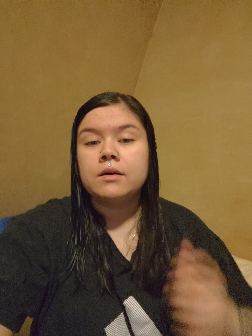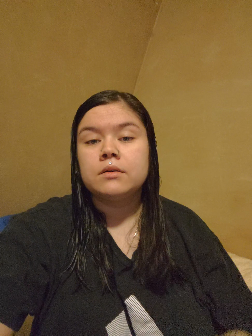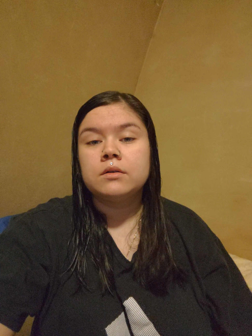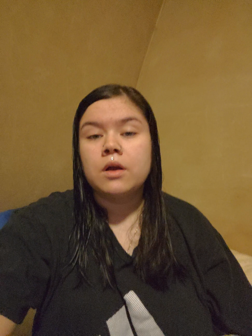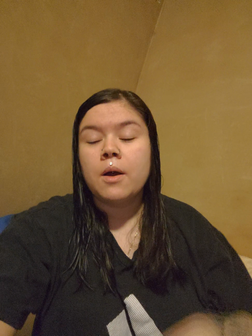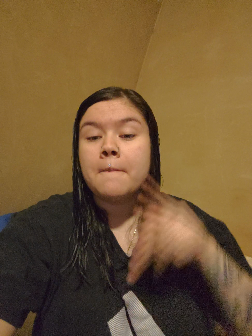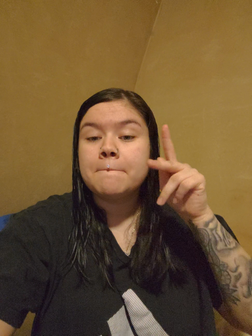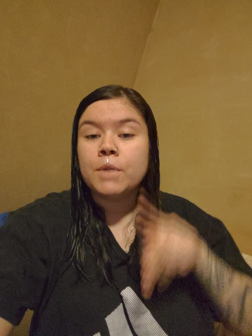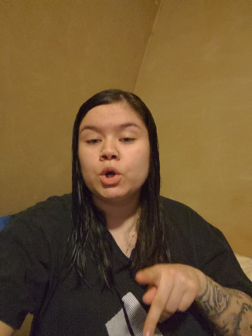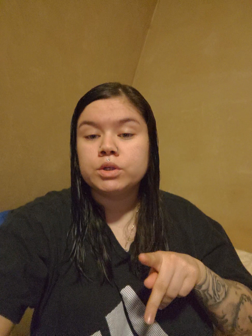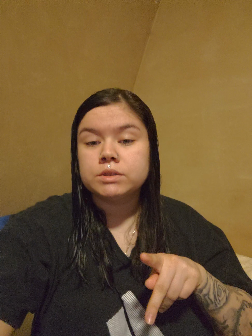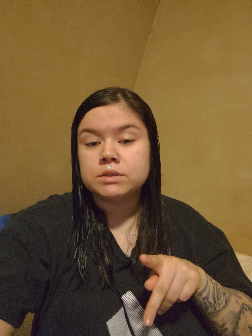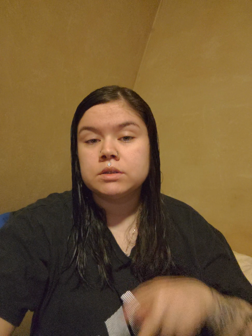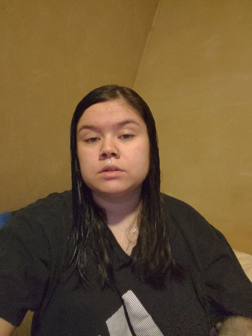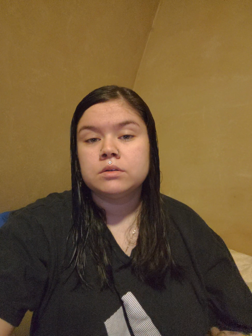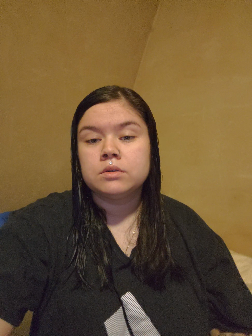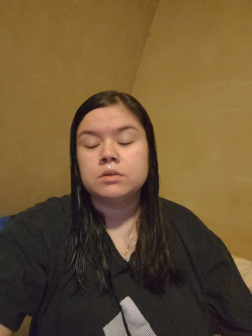person